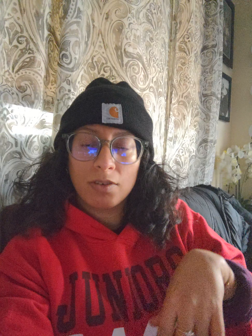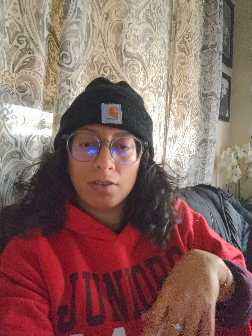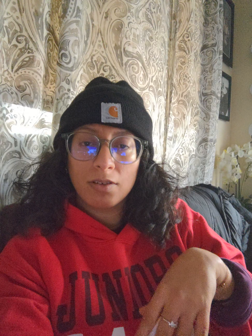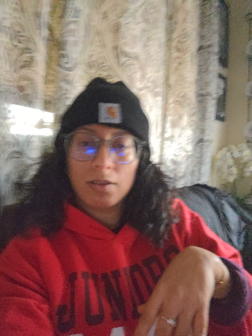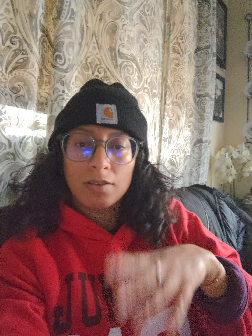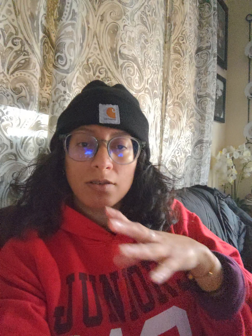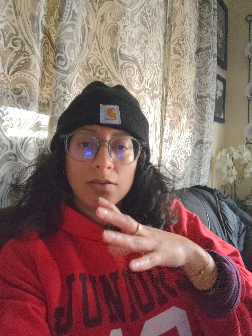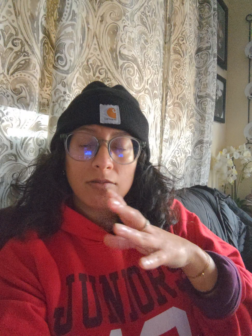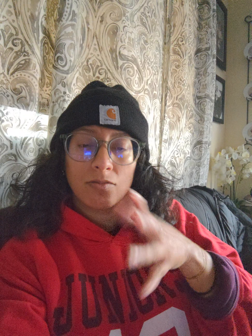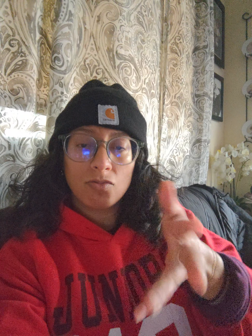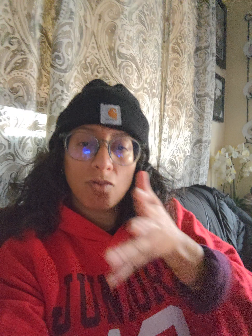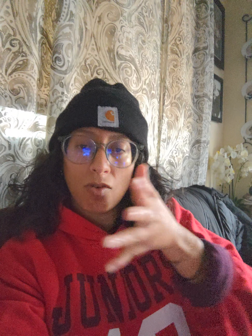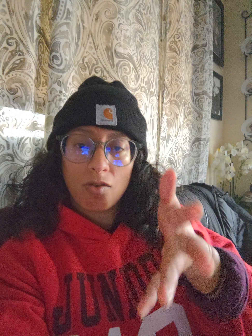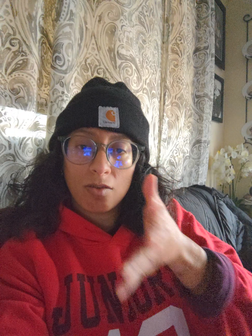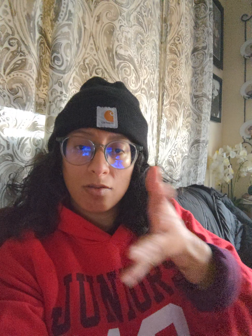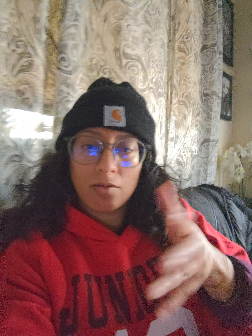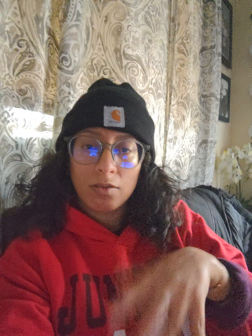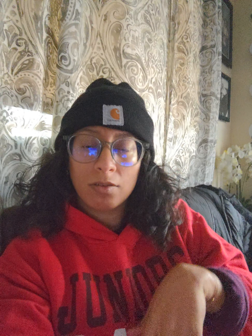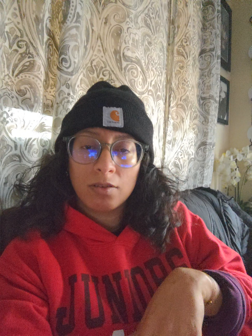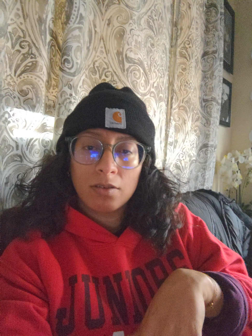talk